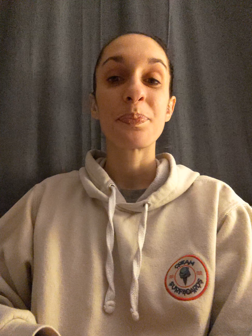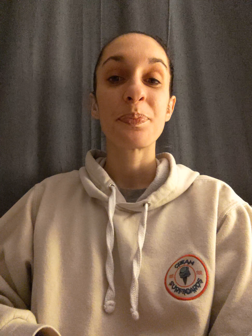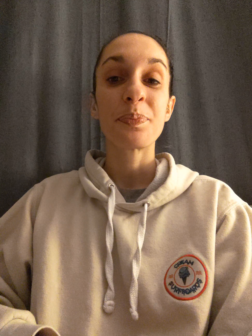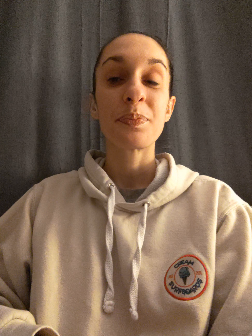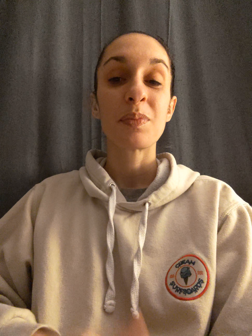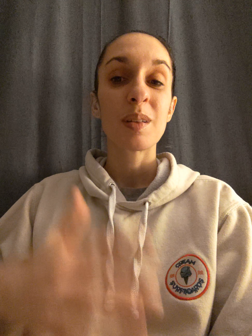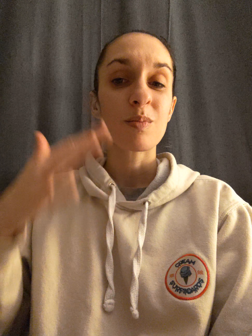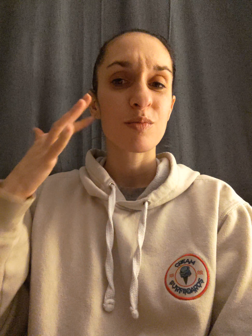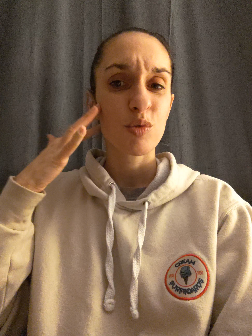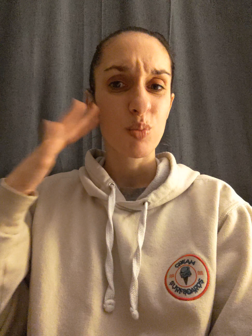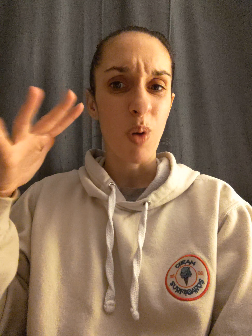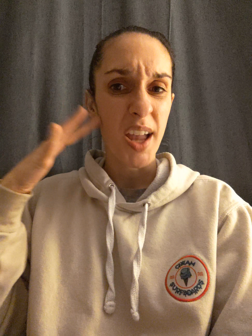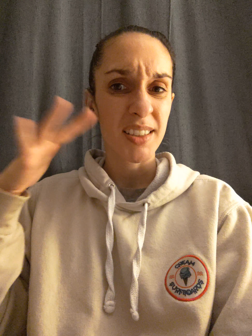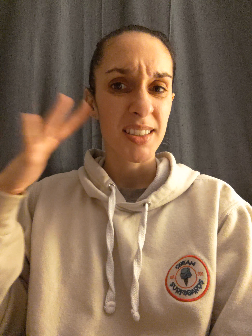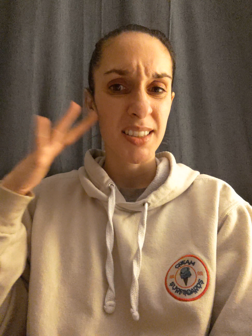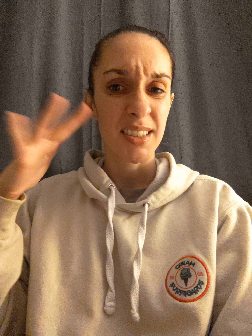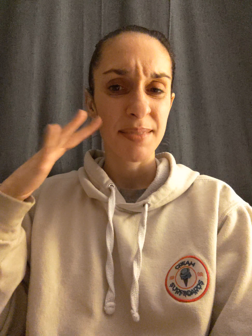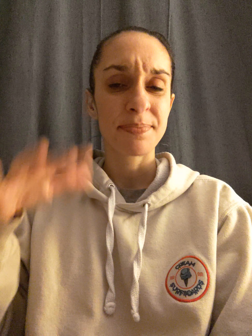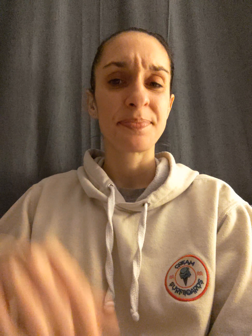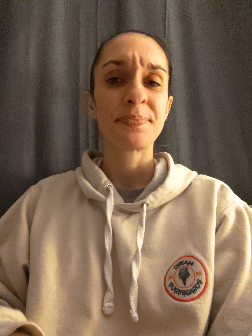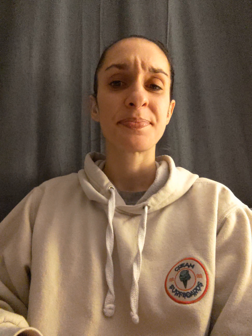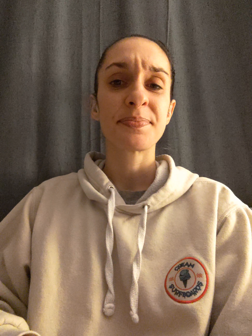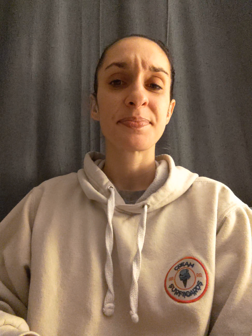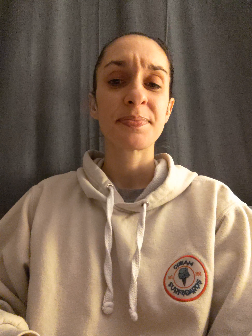noisy